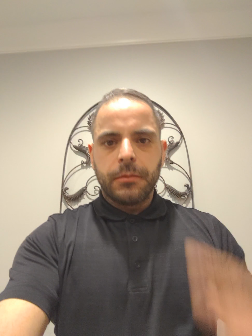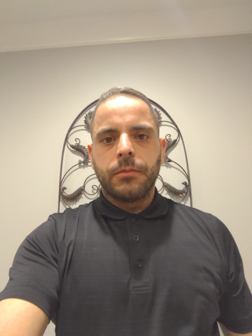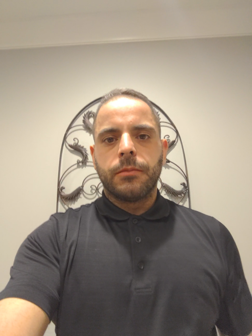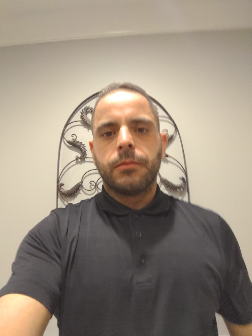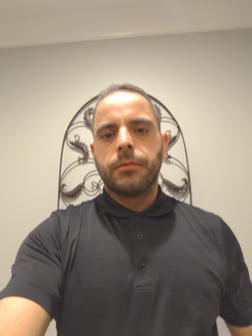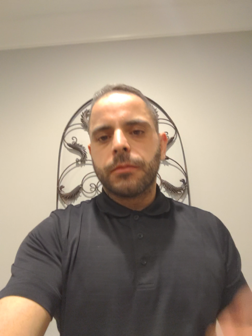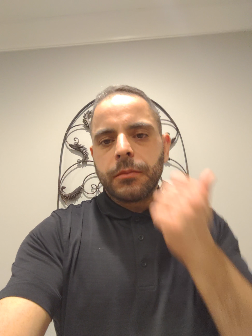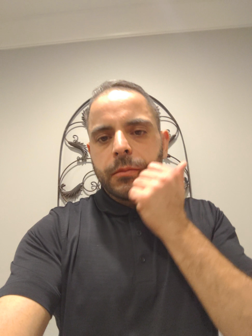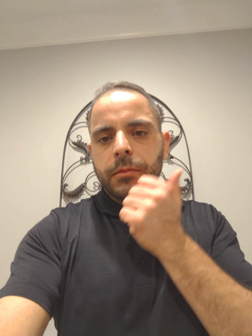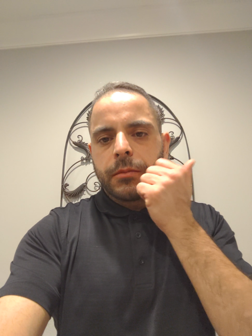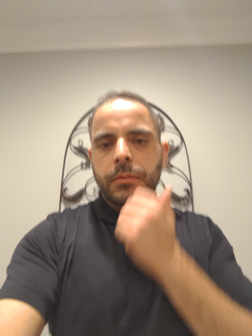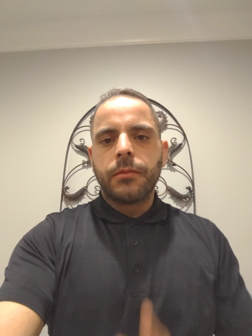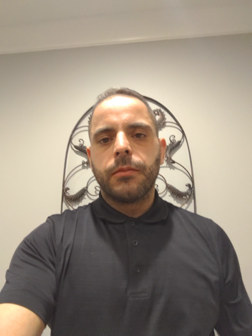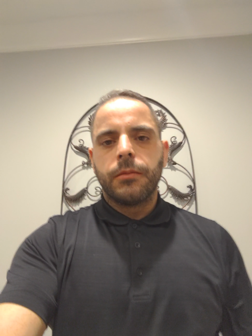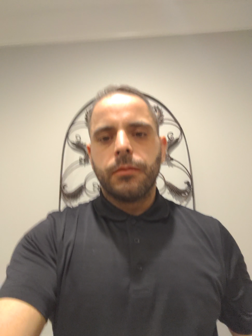every